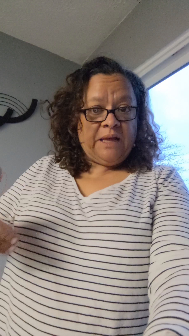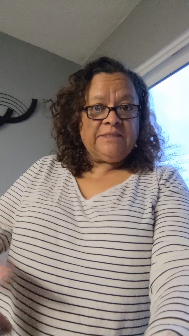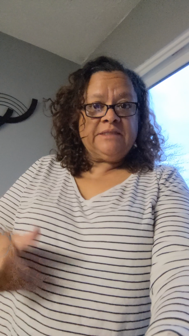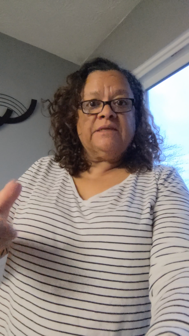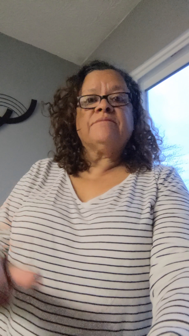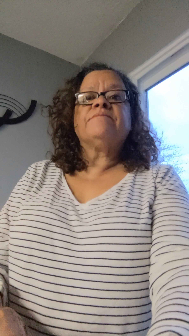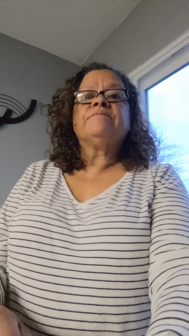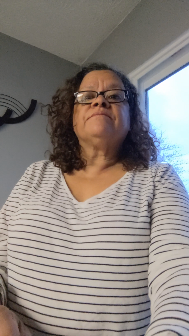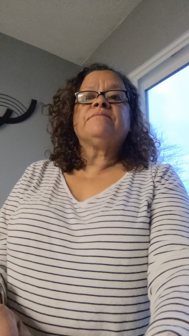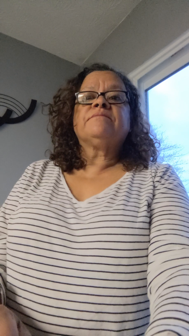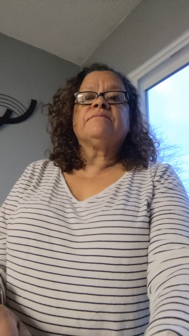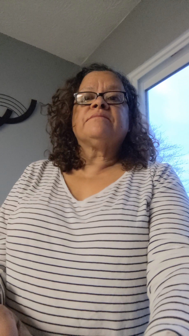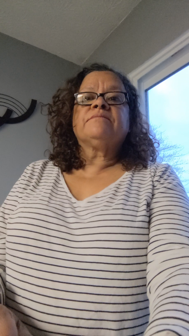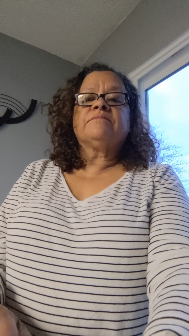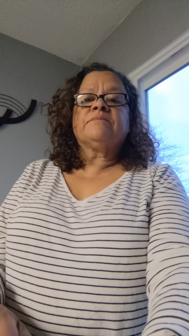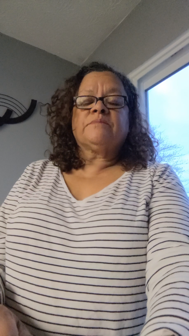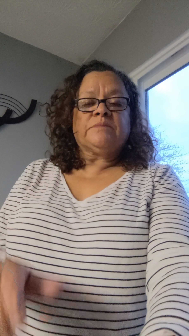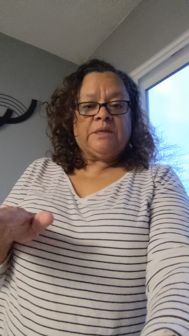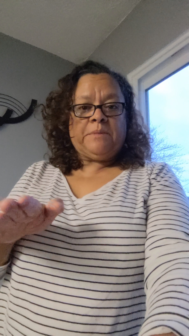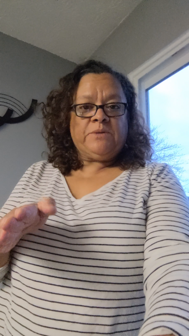penguin